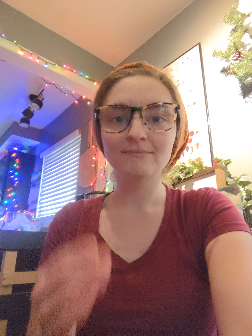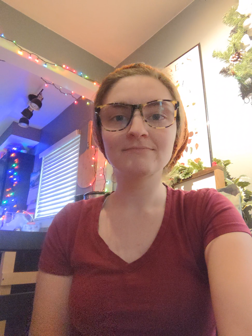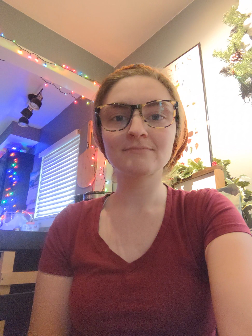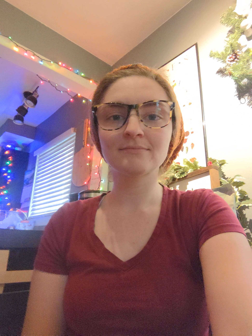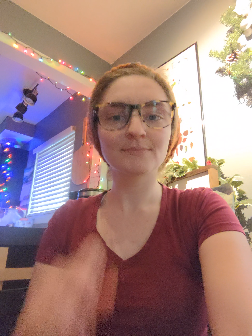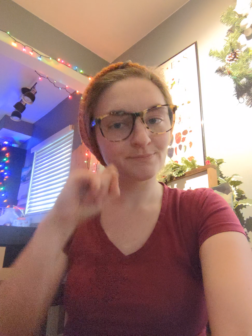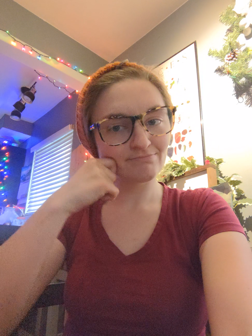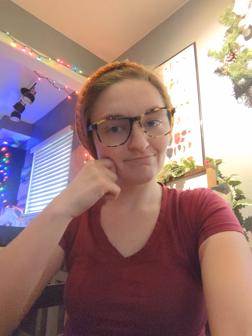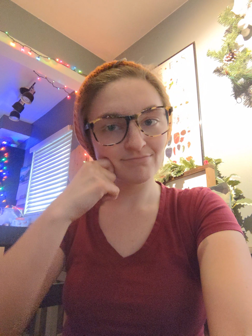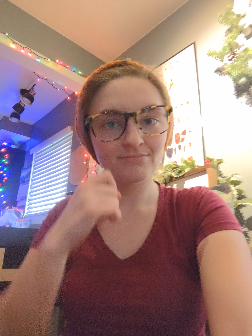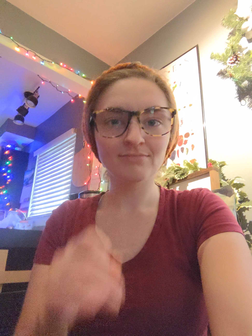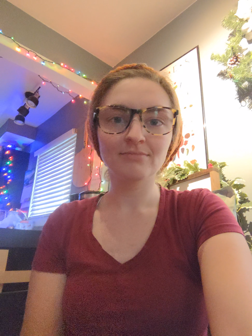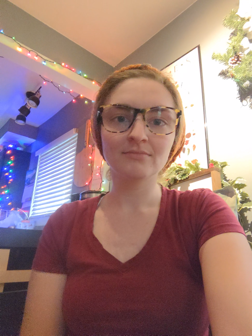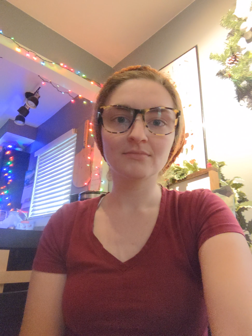apple